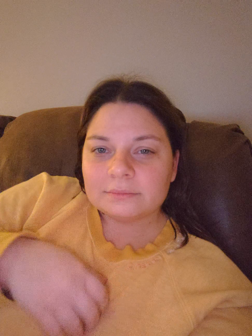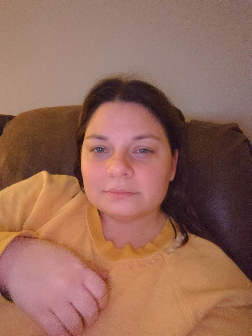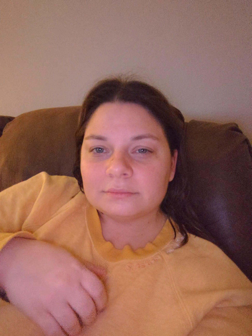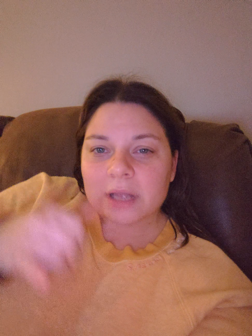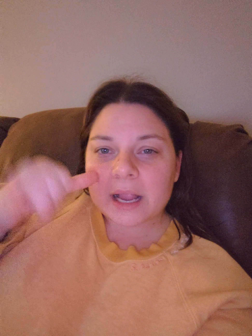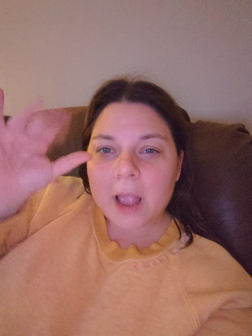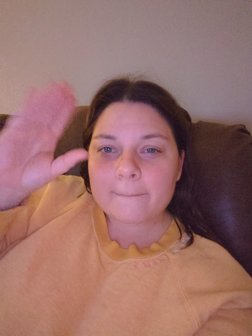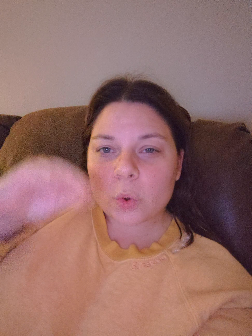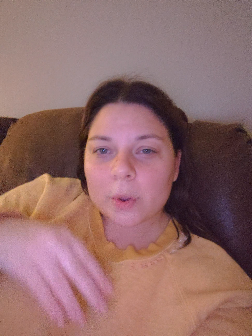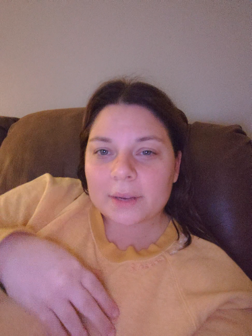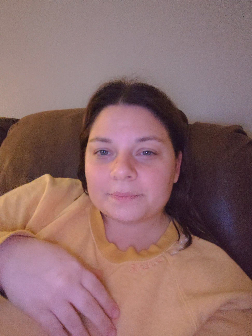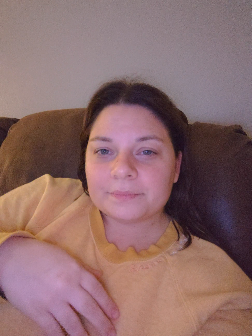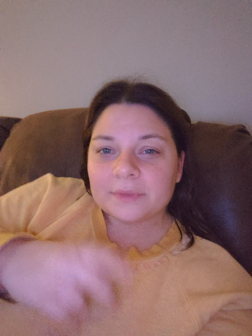cowboy